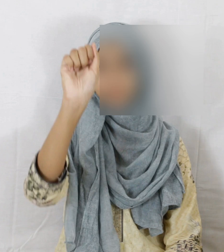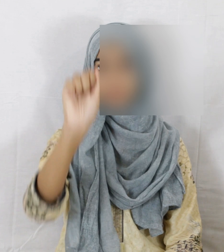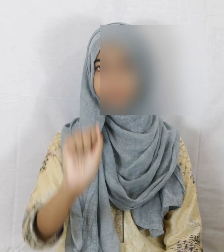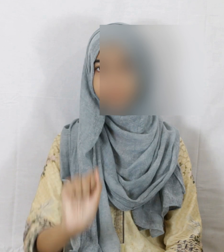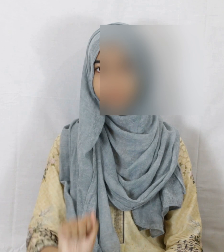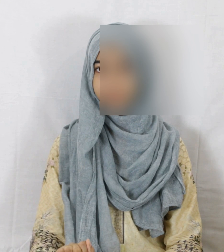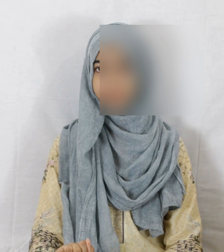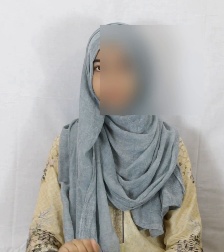آ